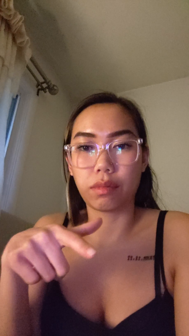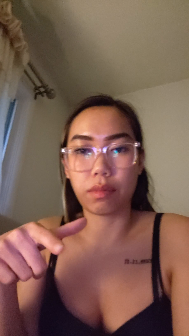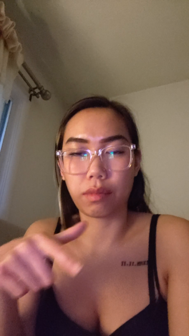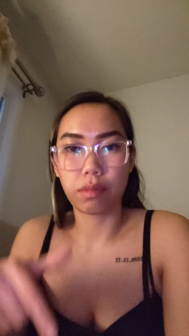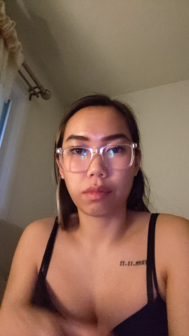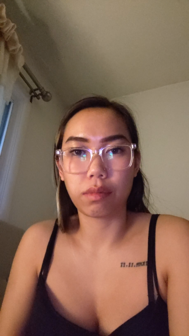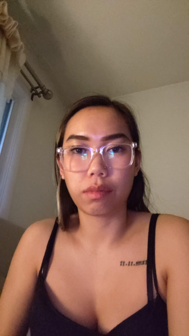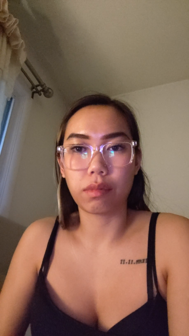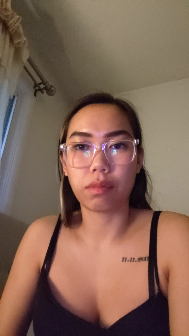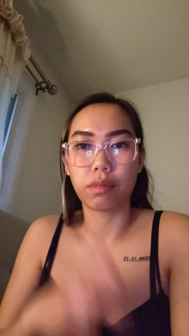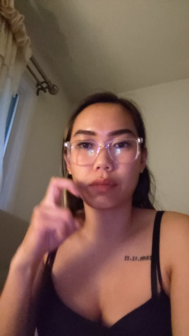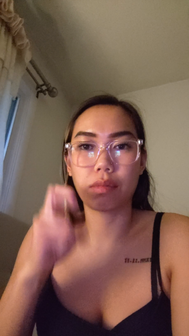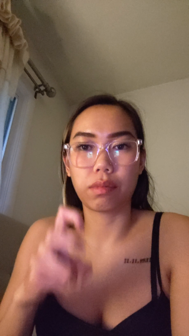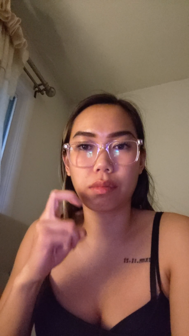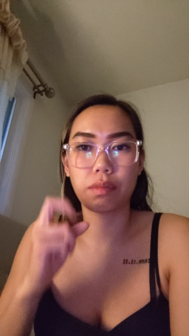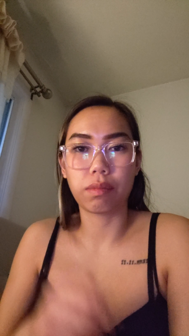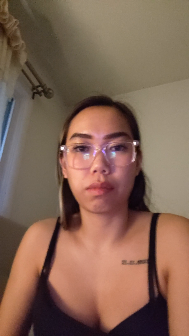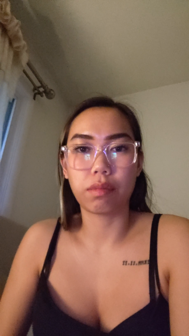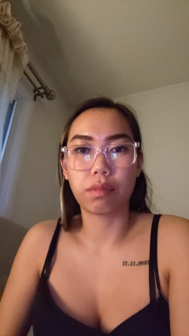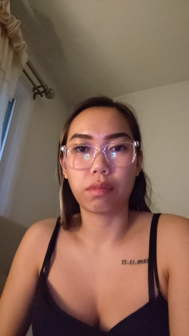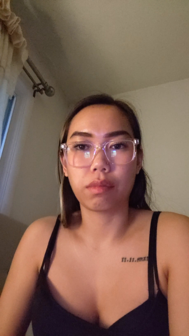hard